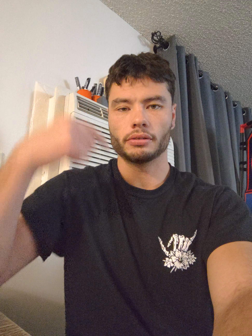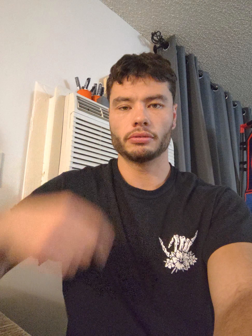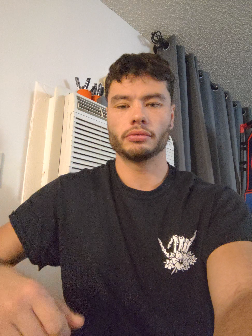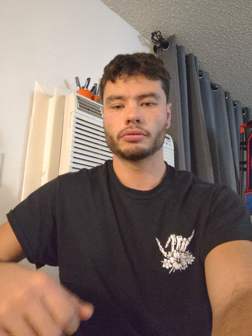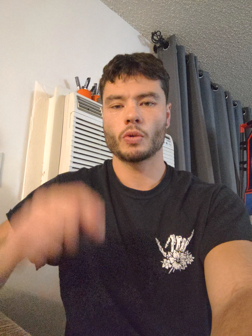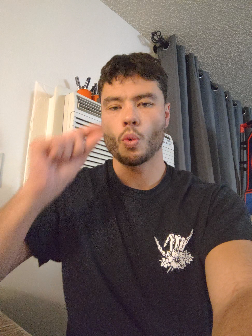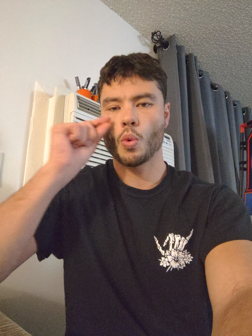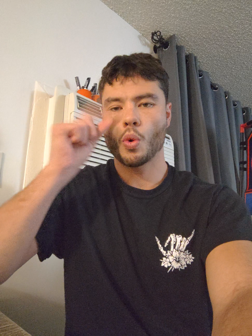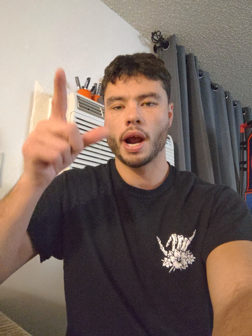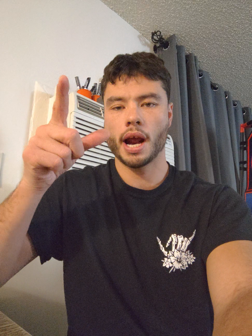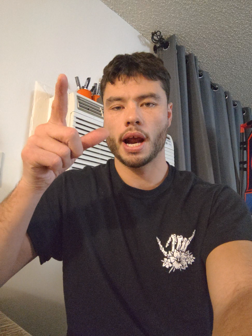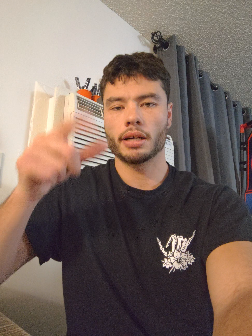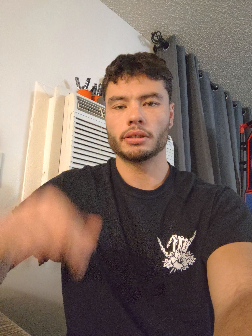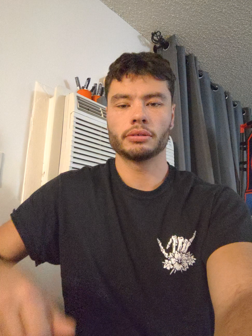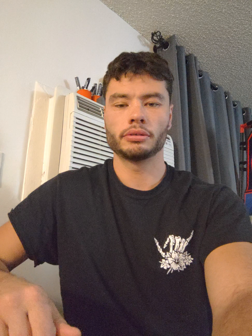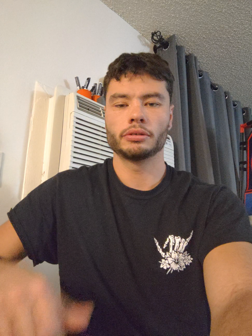awake